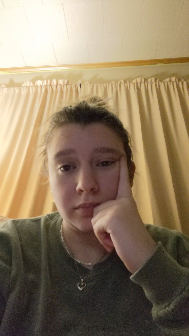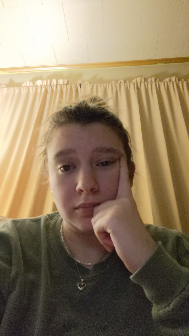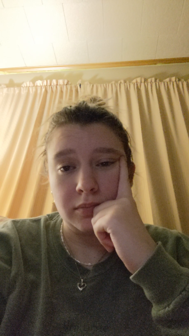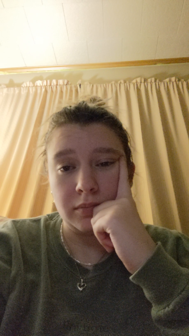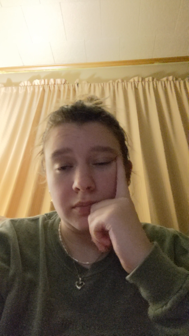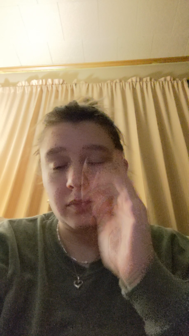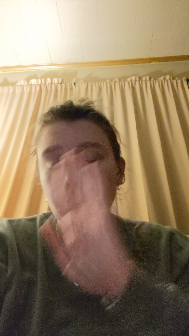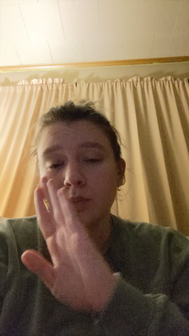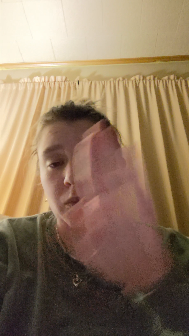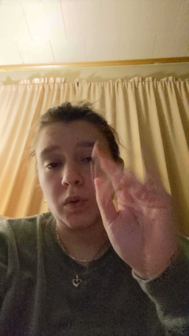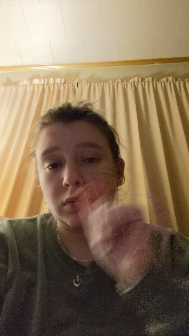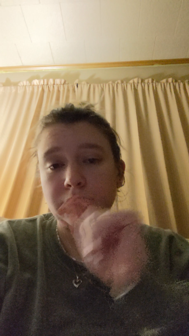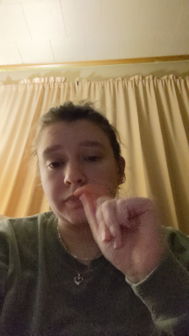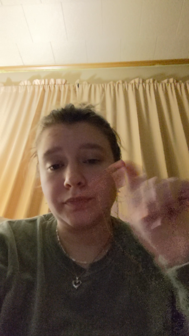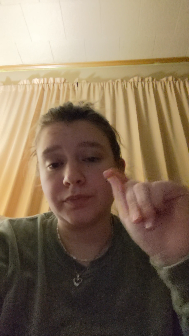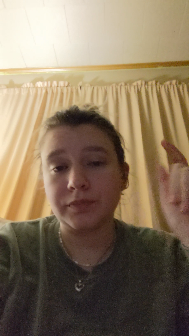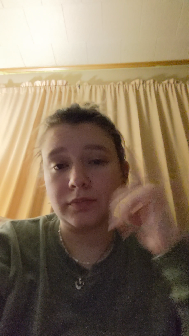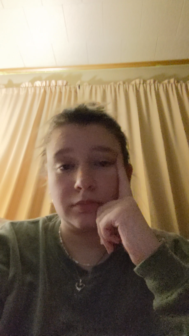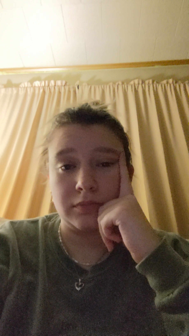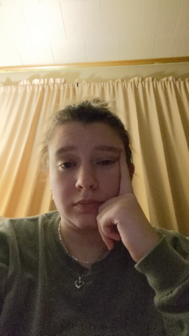chalk